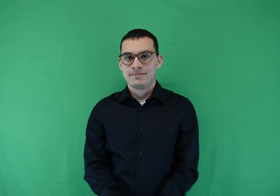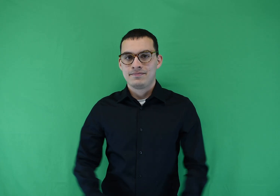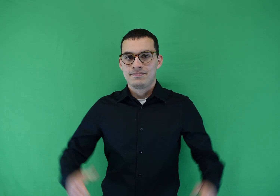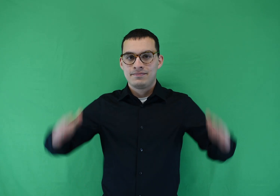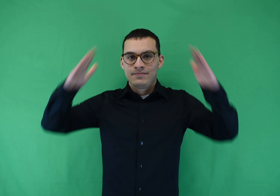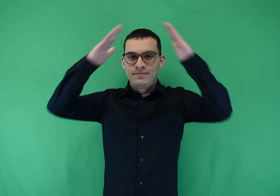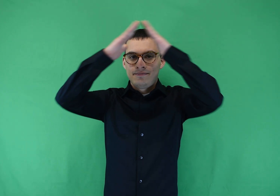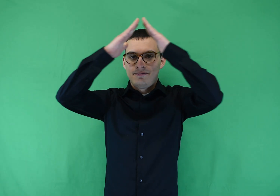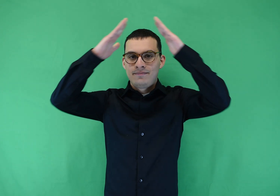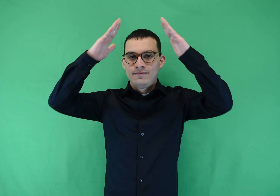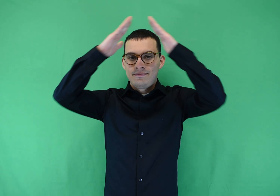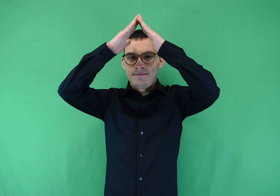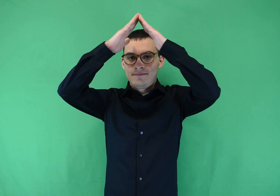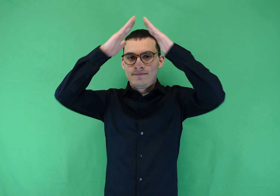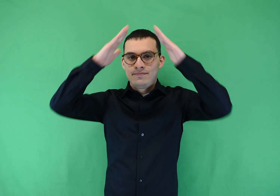casa